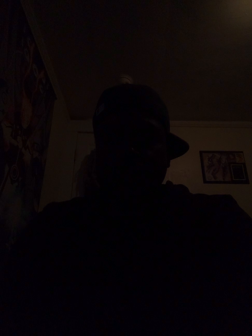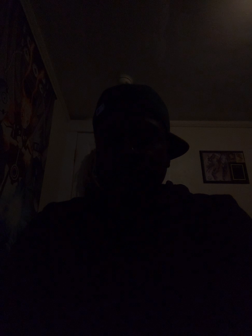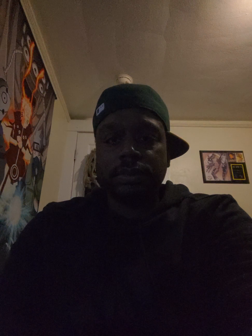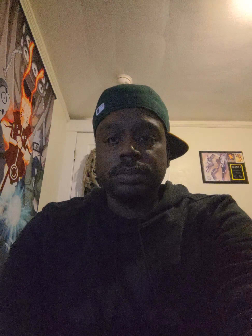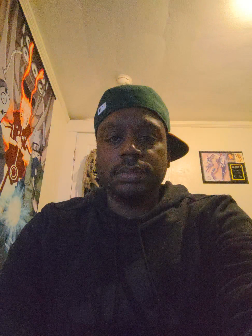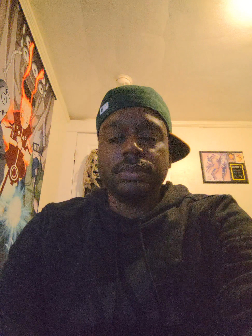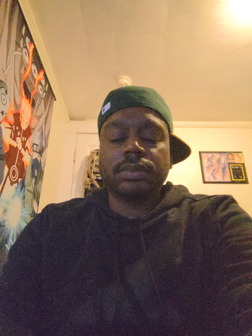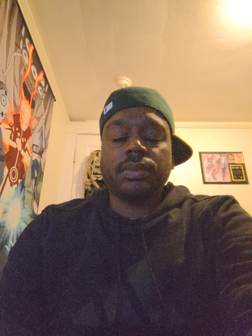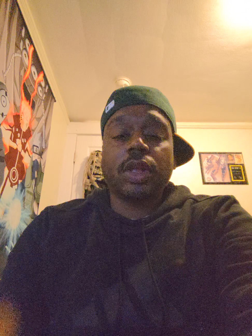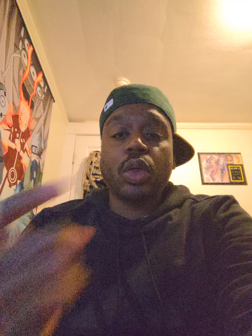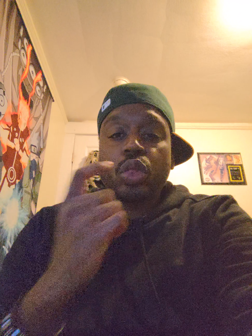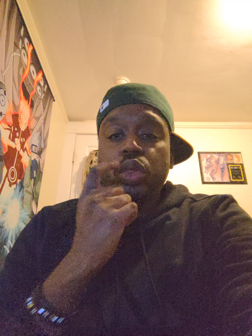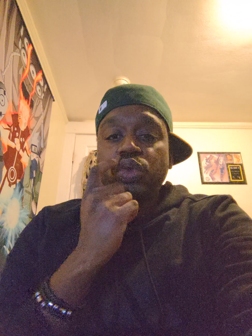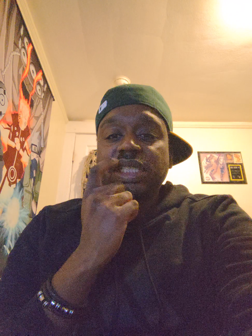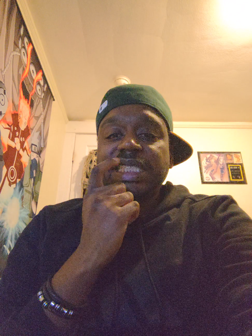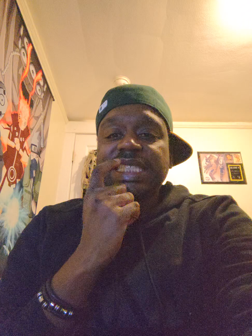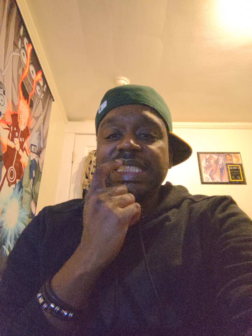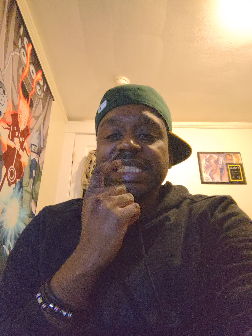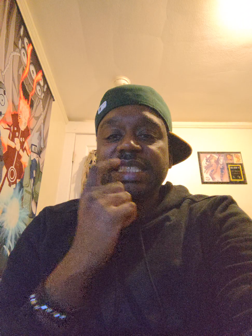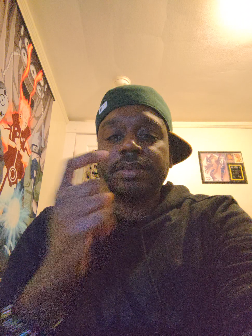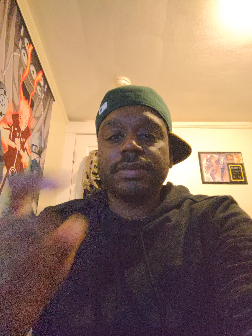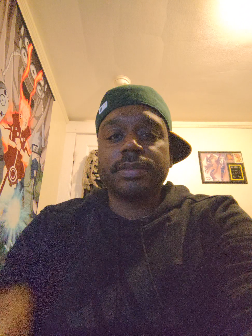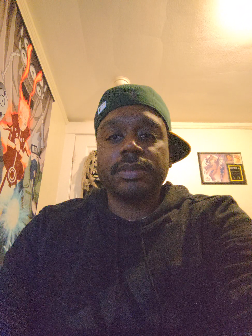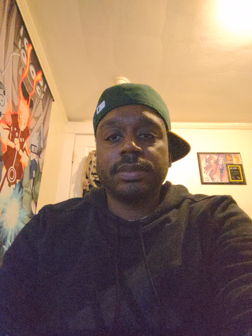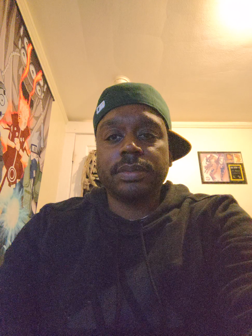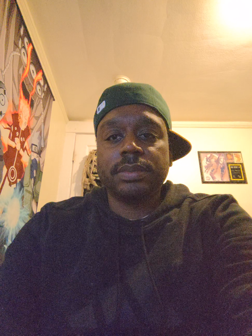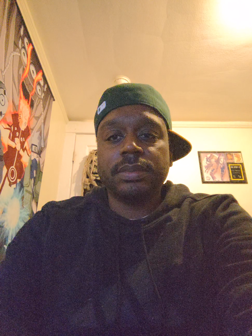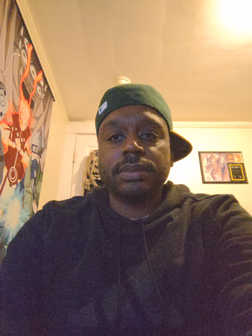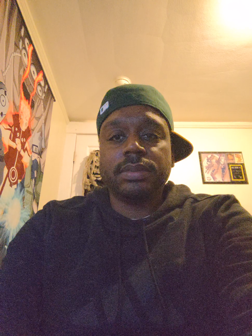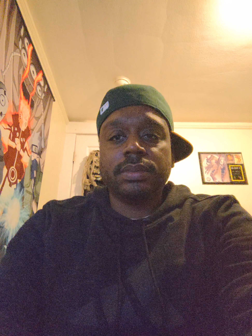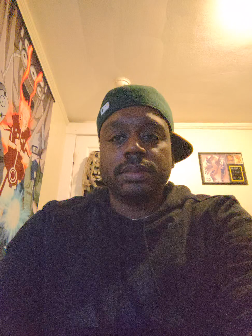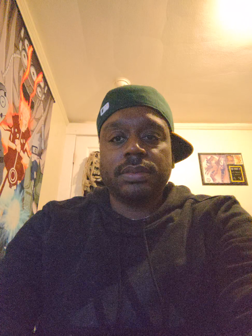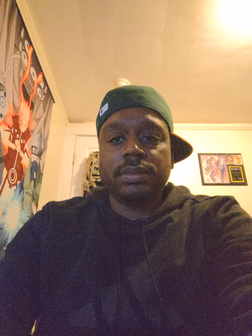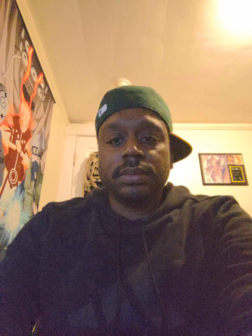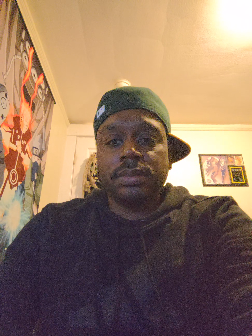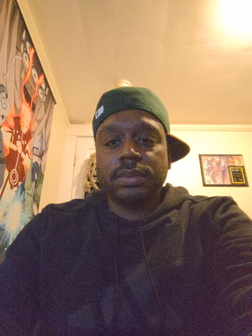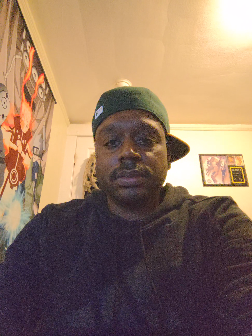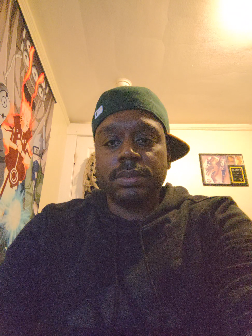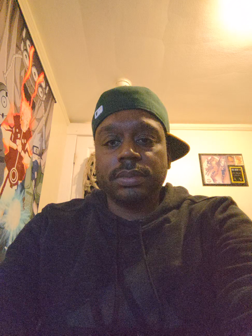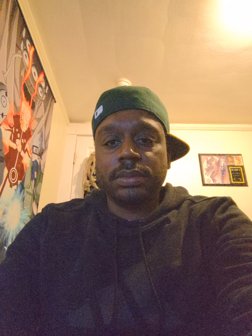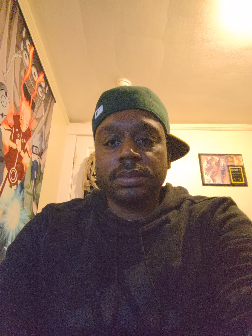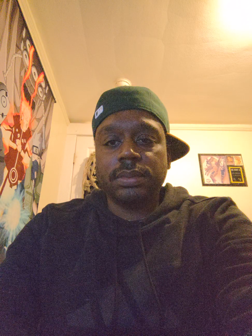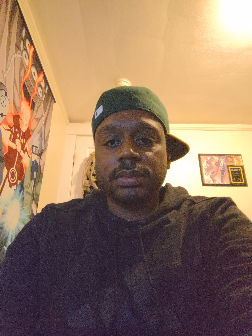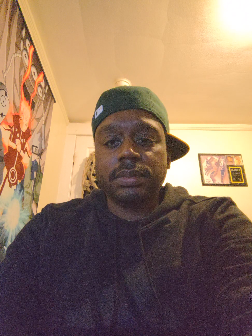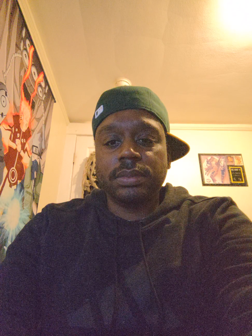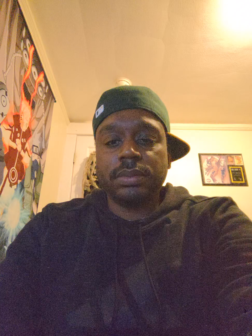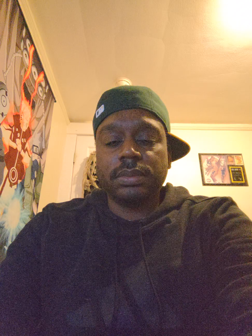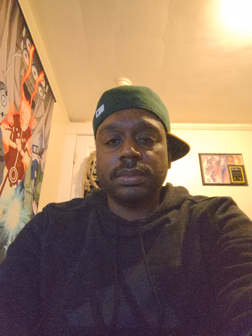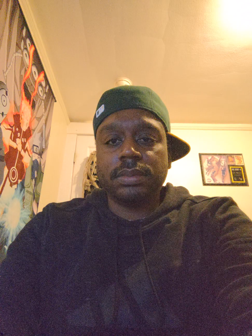tooth